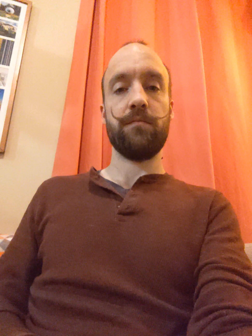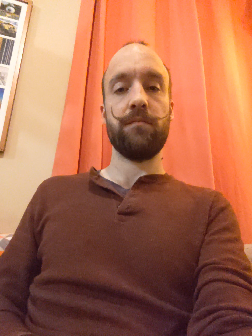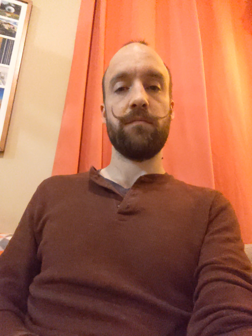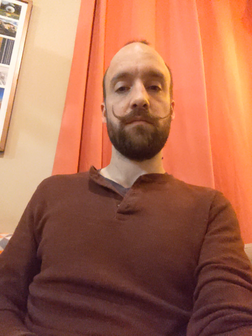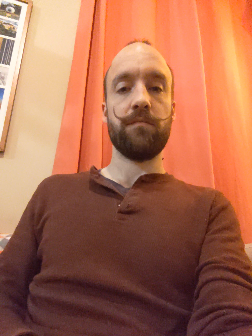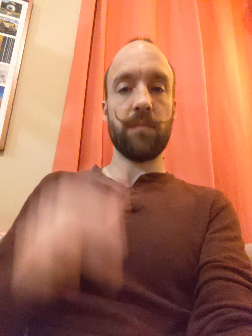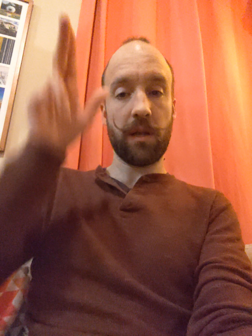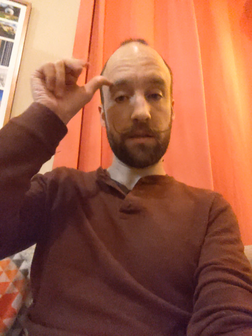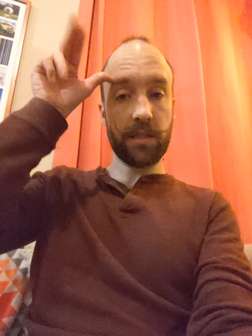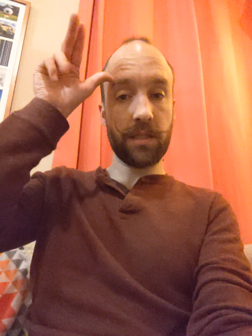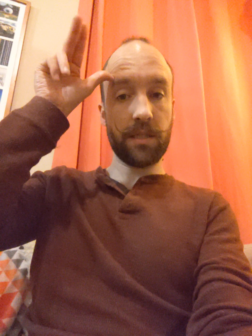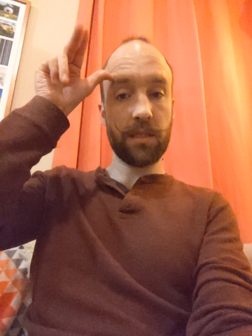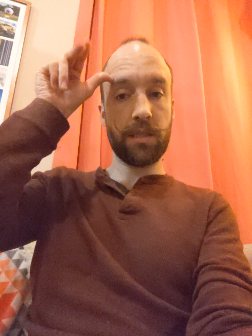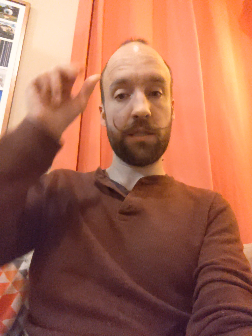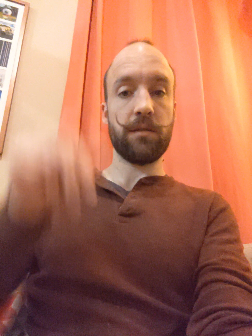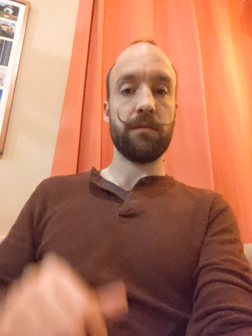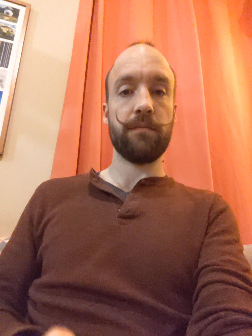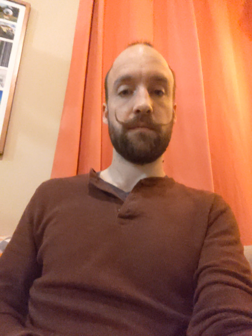horse